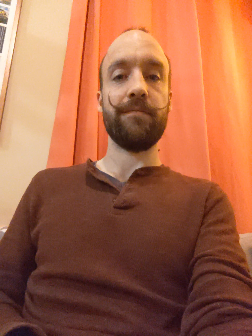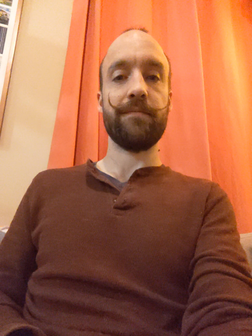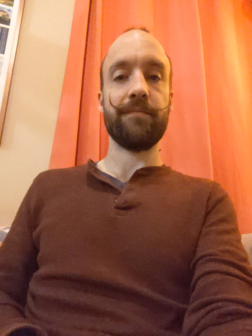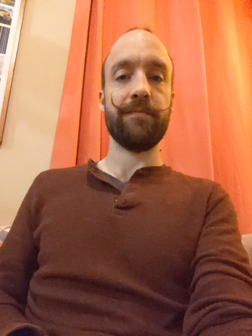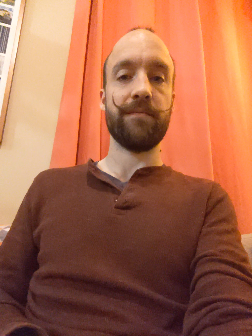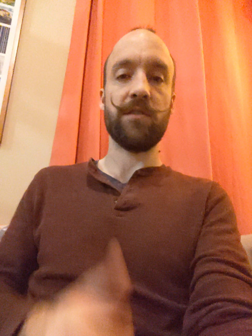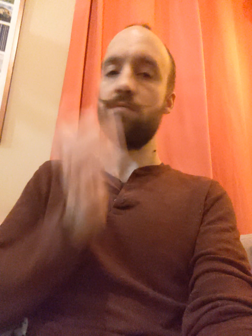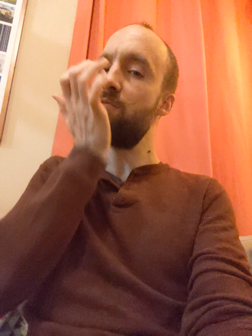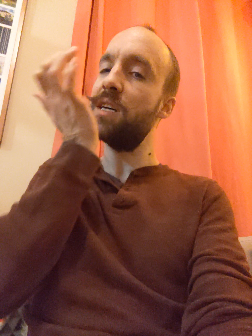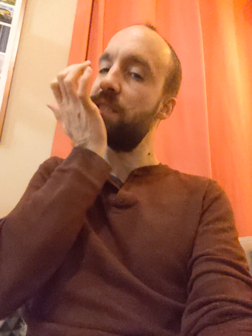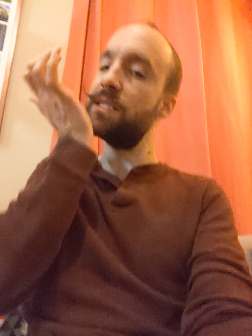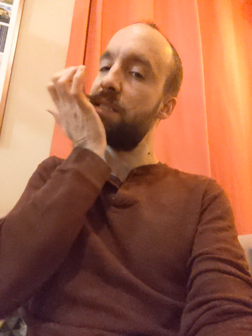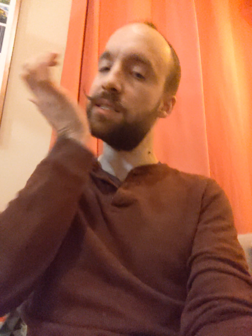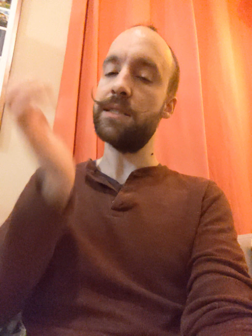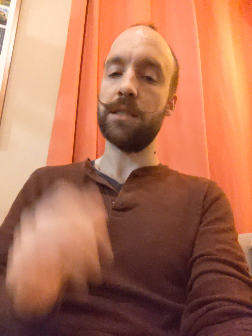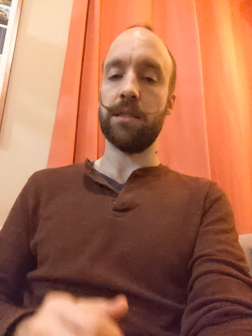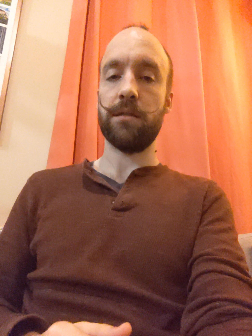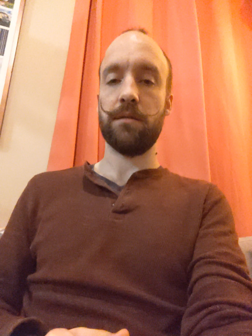grass